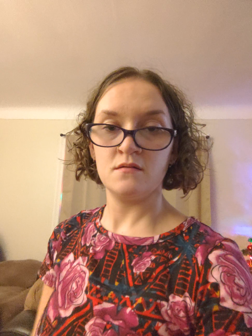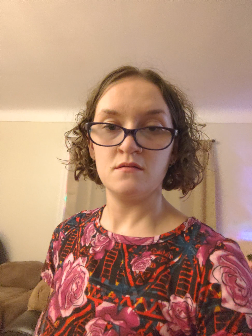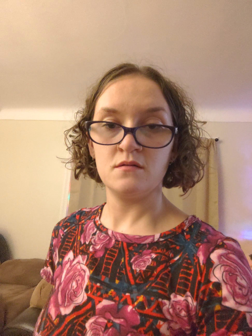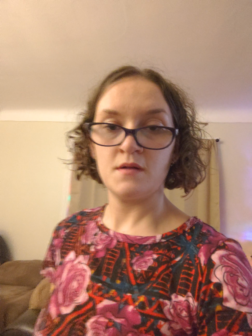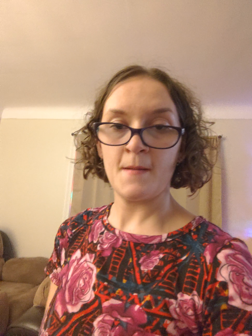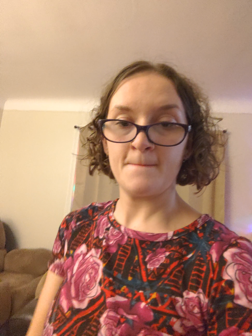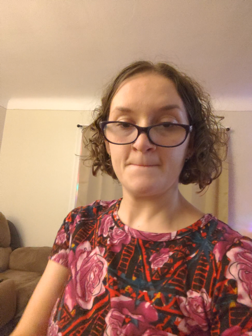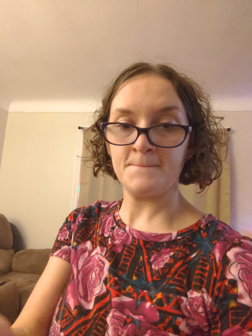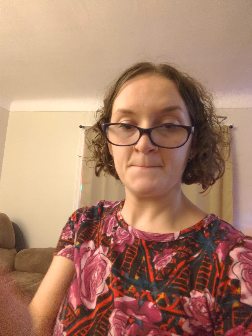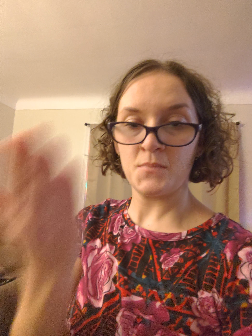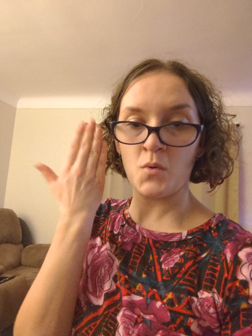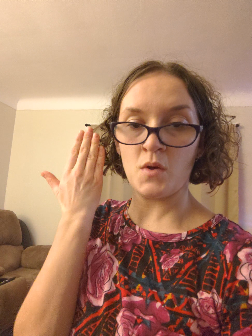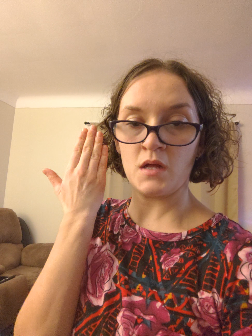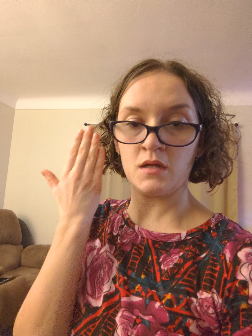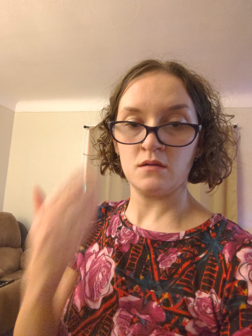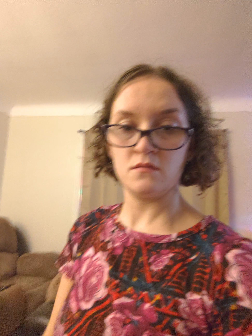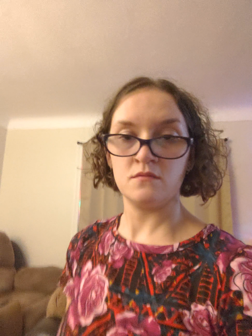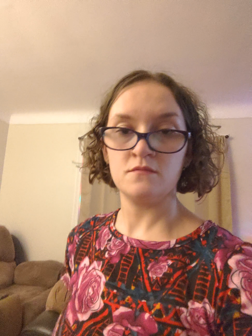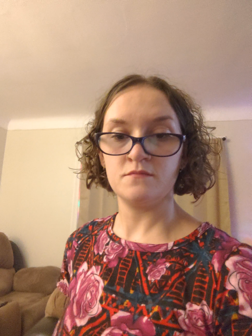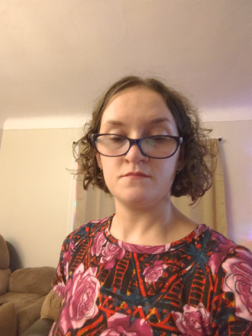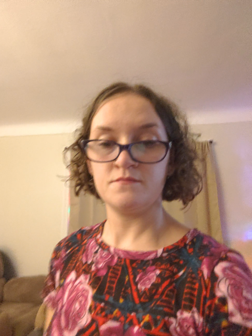morning